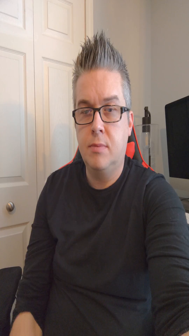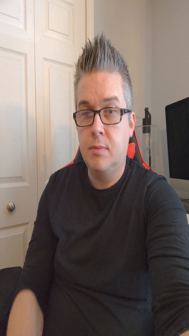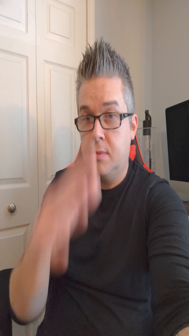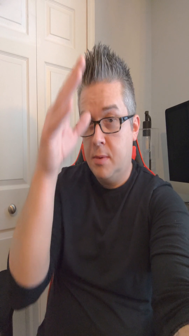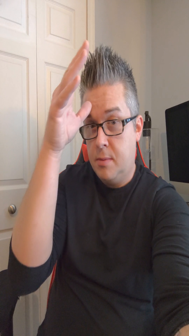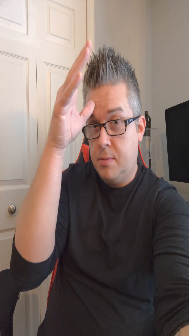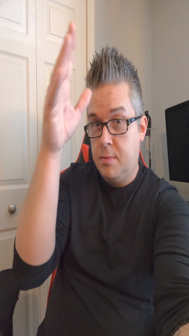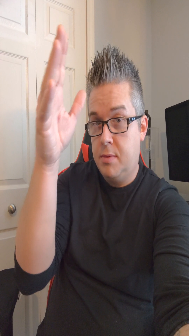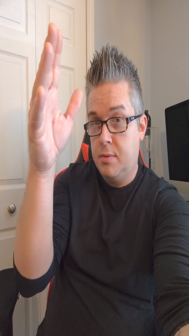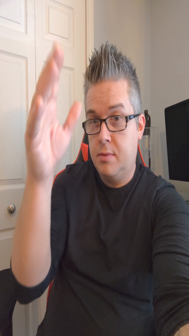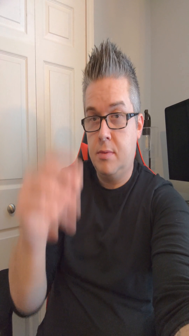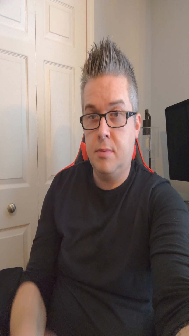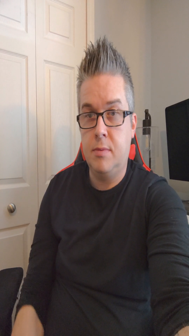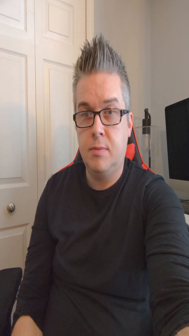grandpa